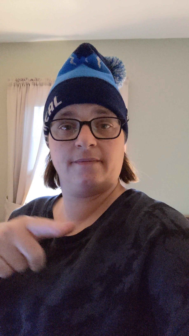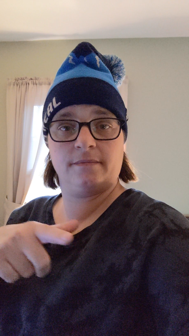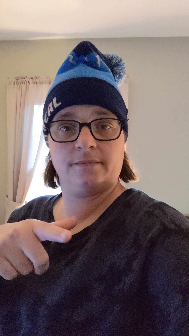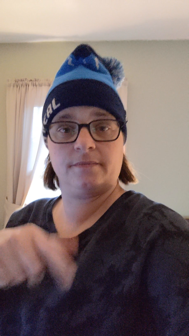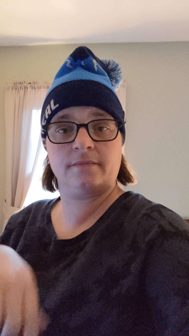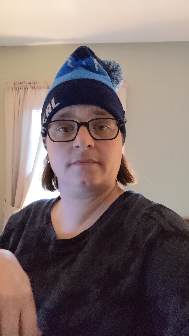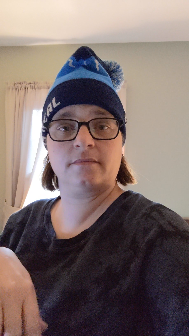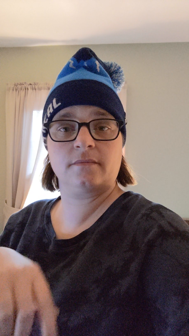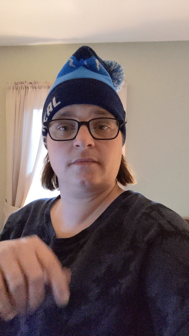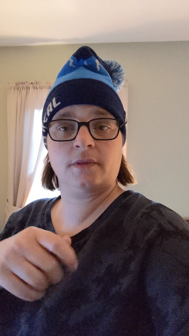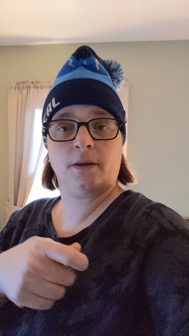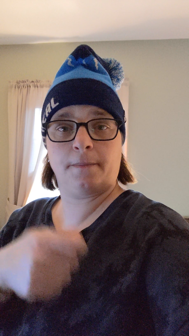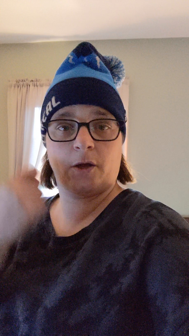pull